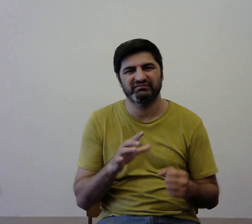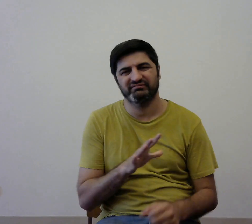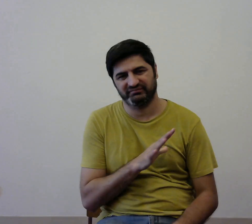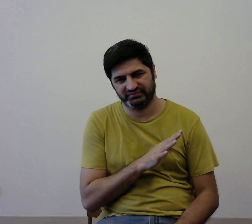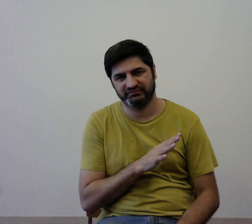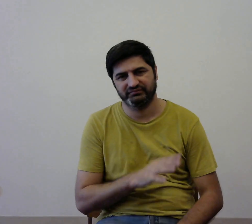olmaq